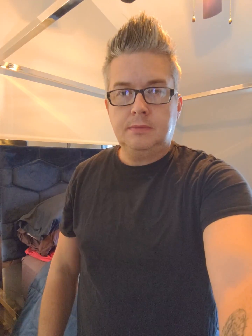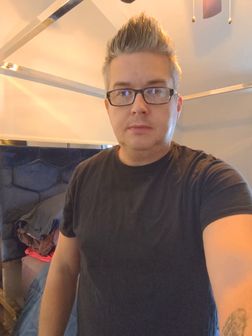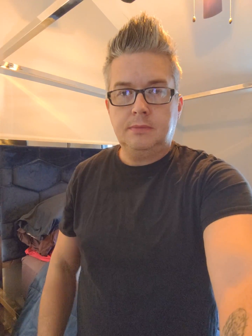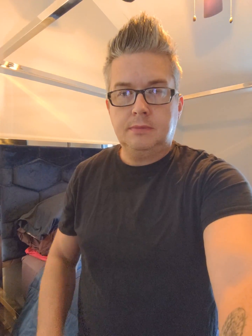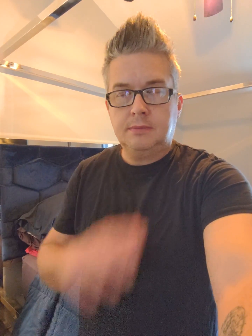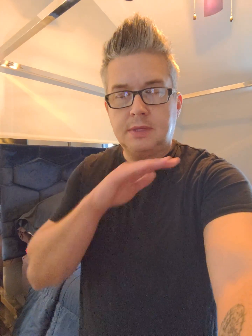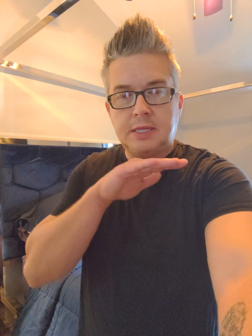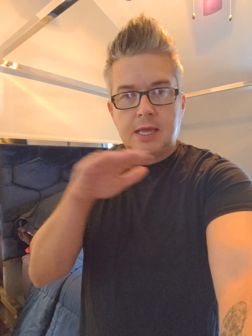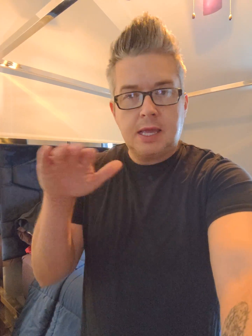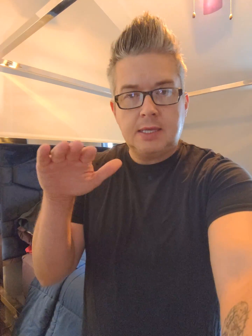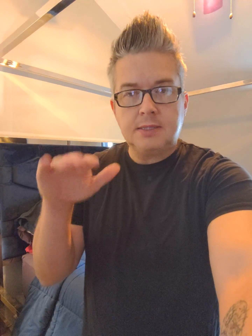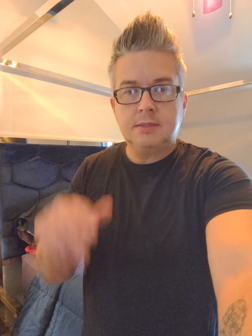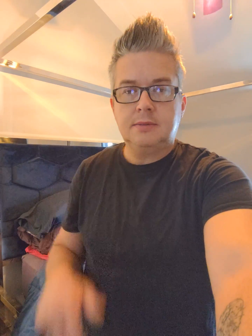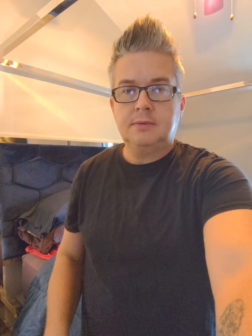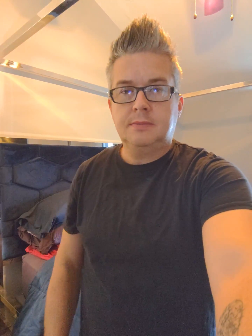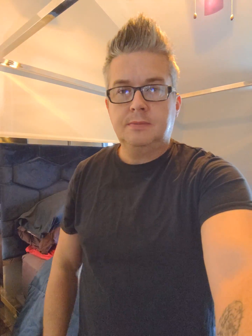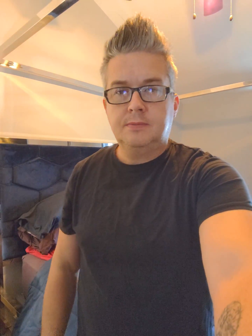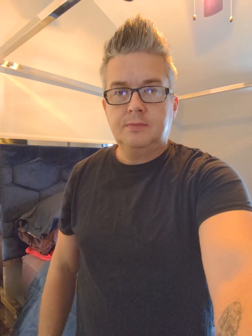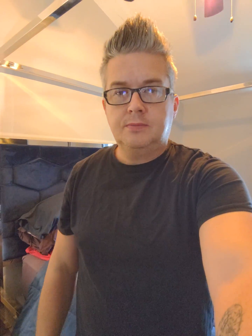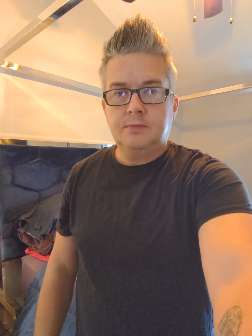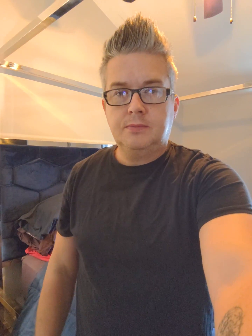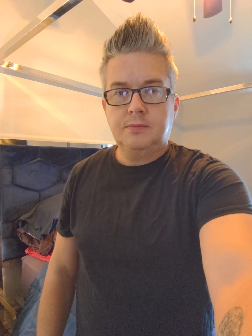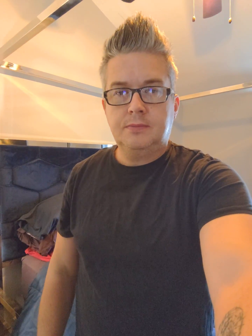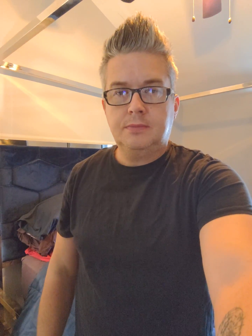nice